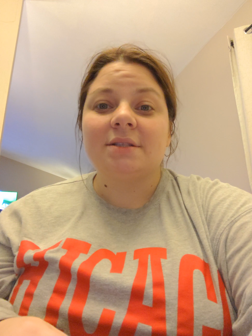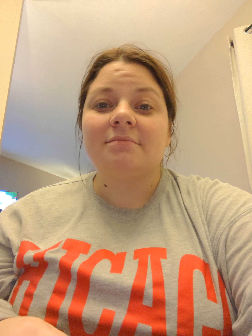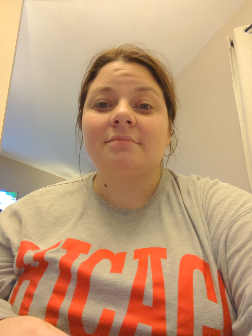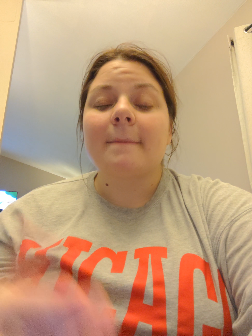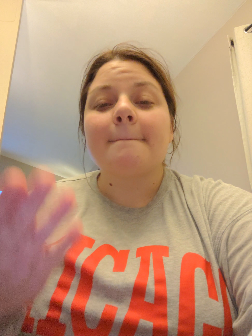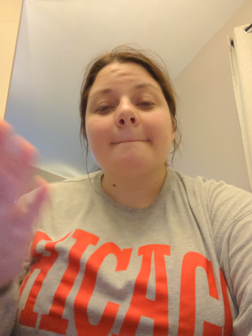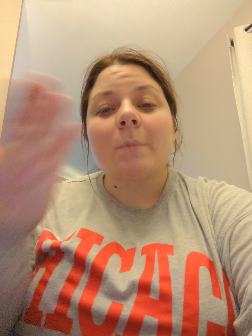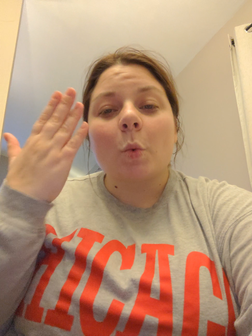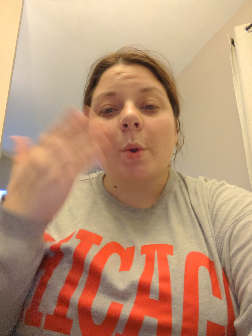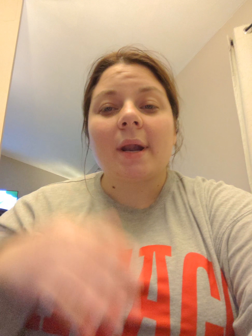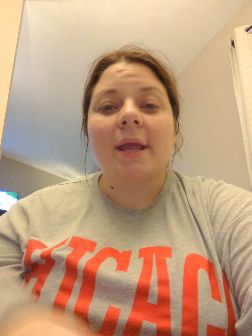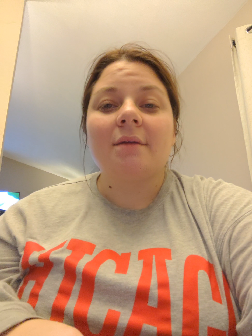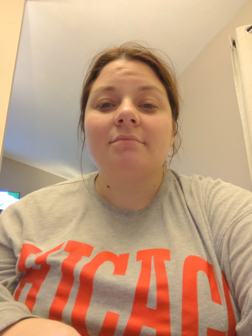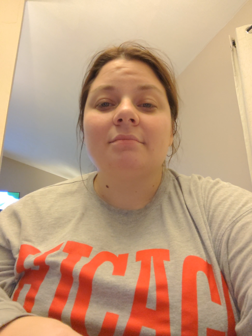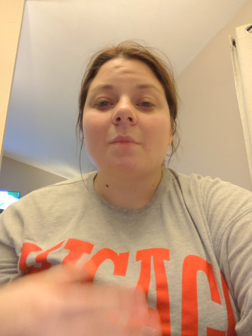morning